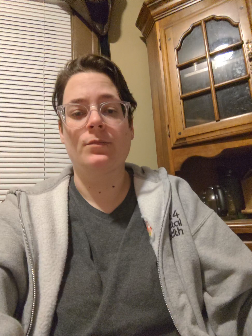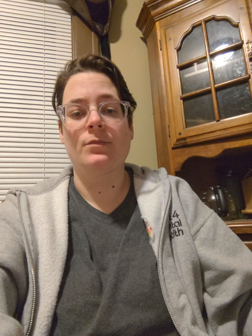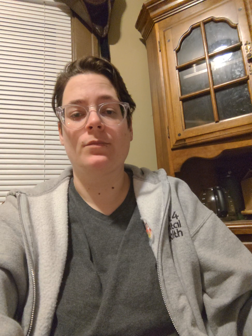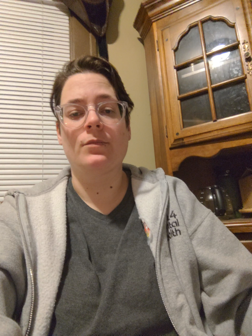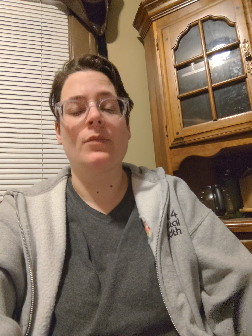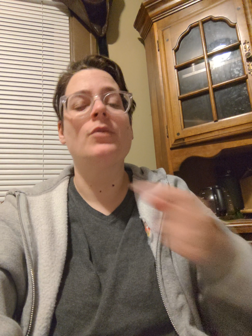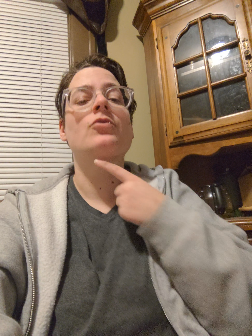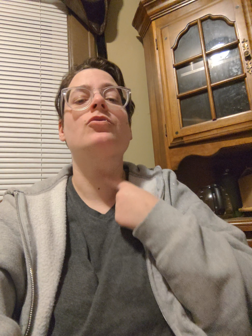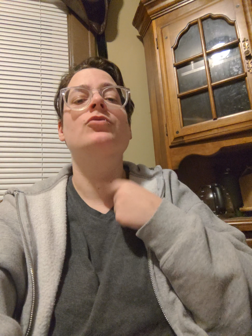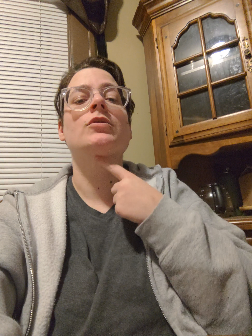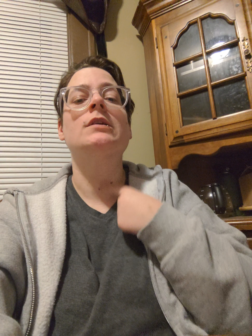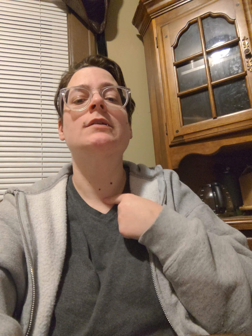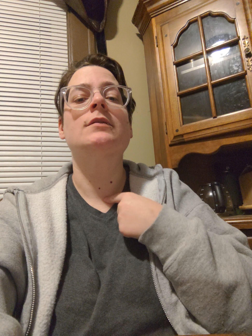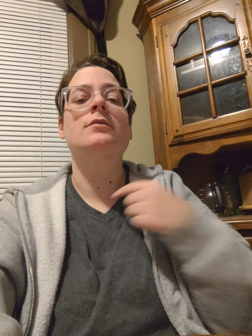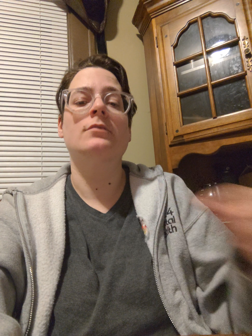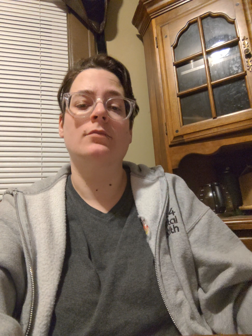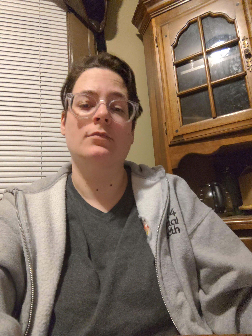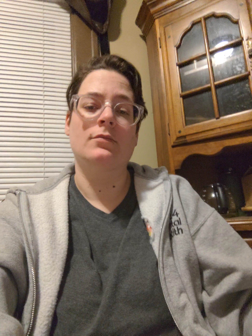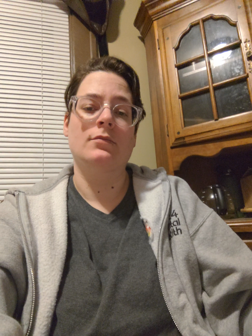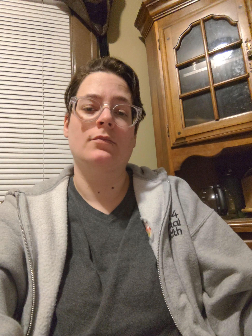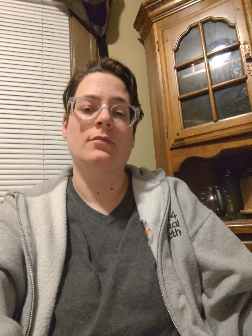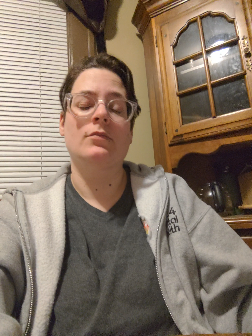thirsty